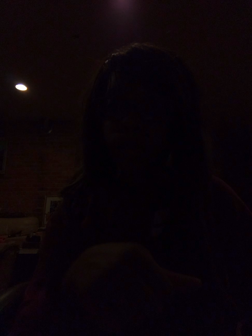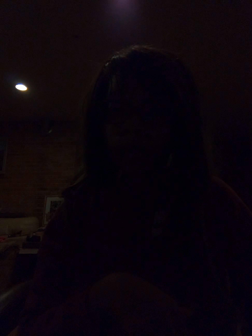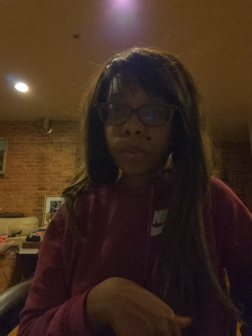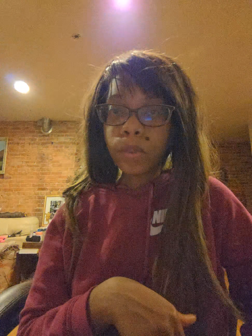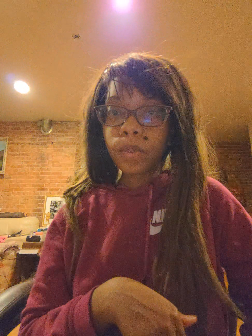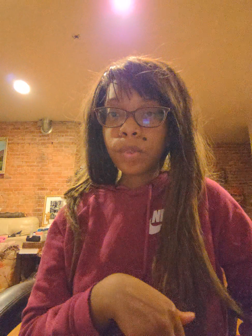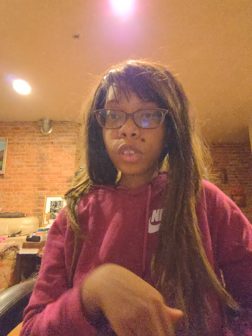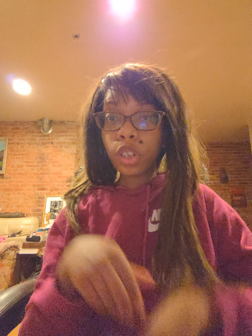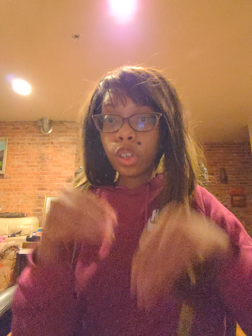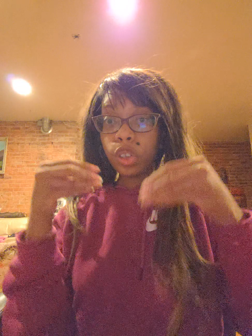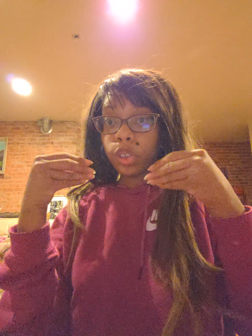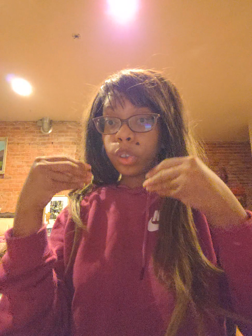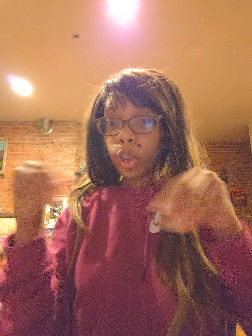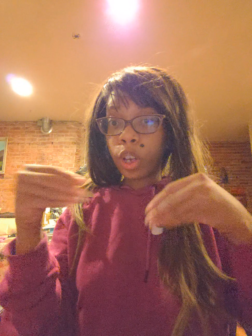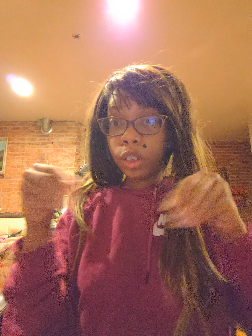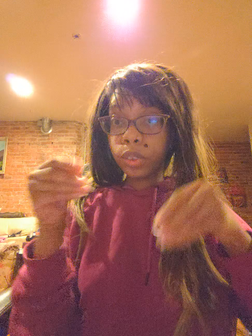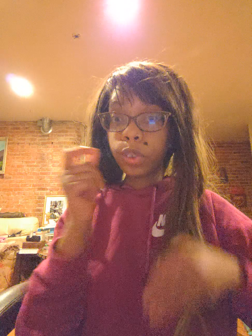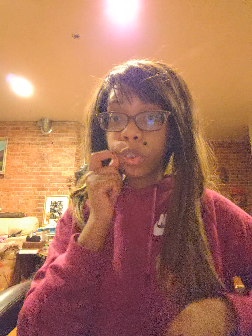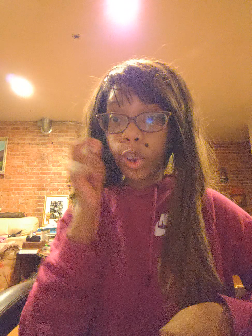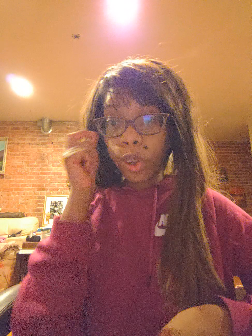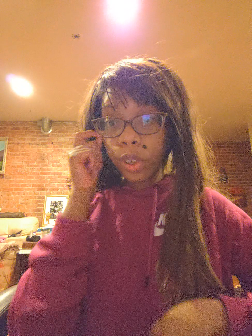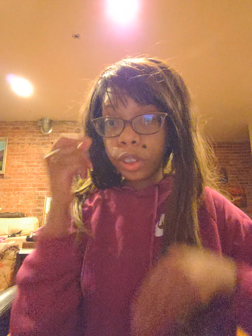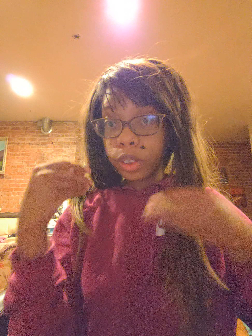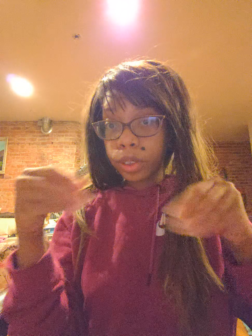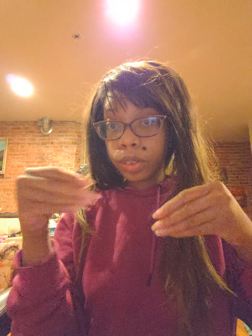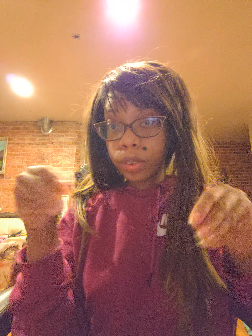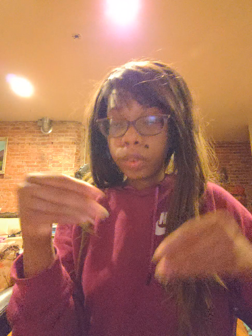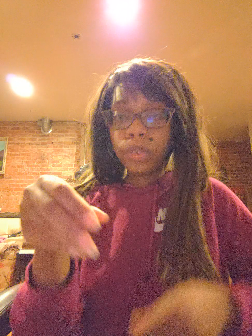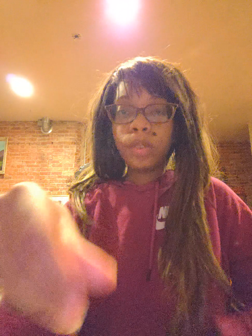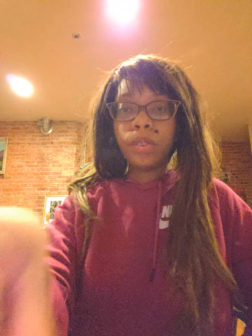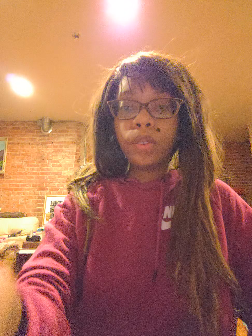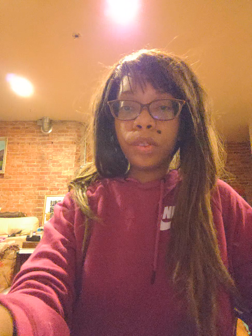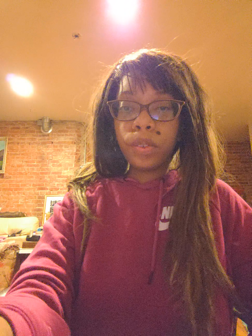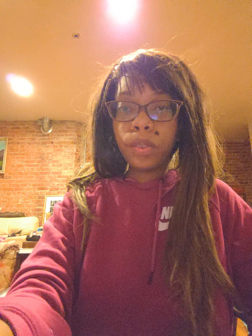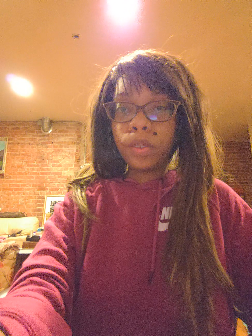store